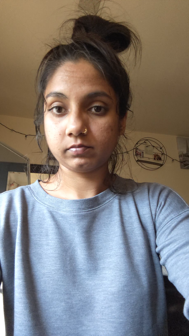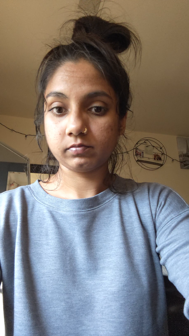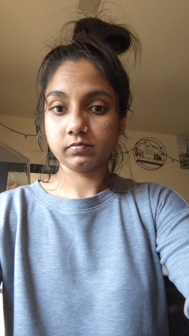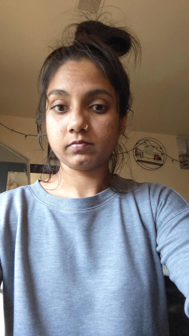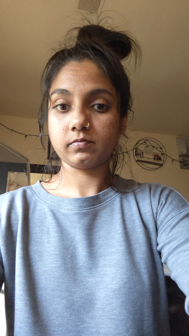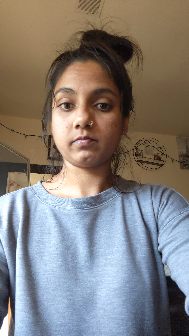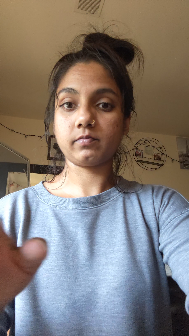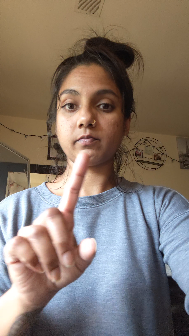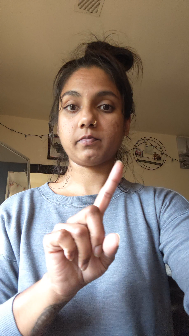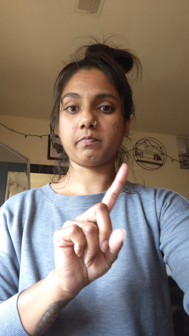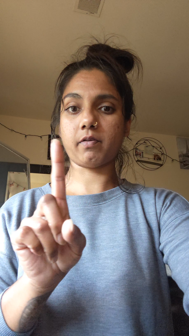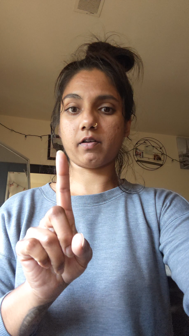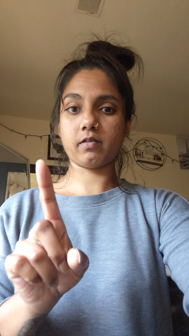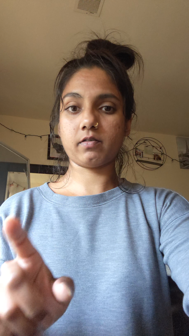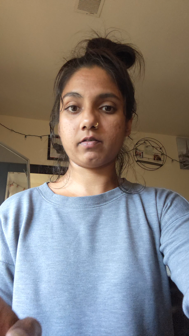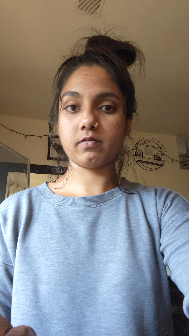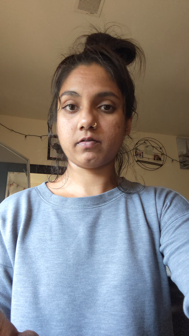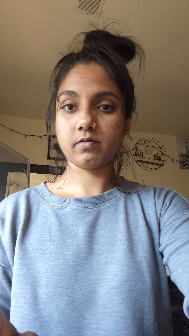but